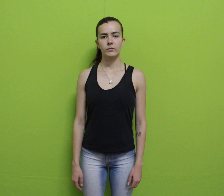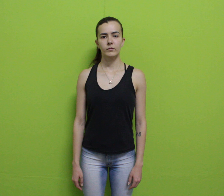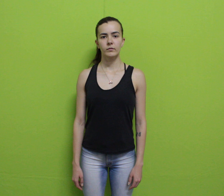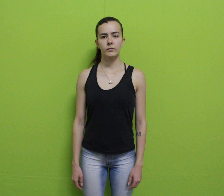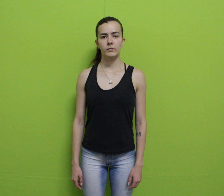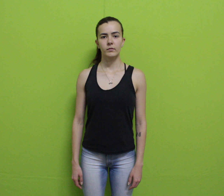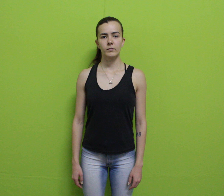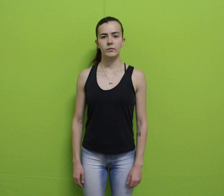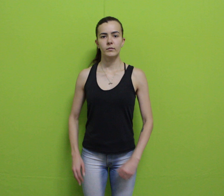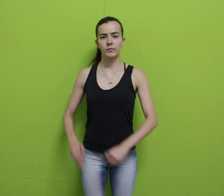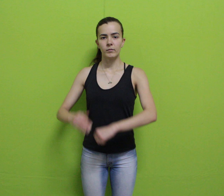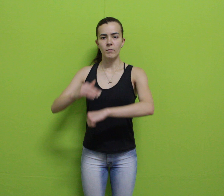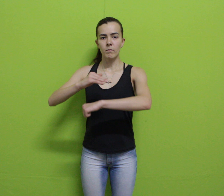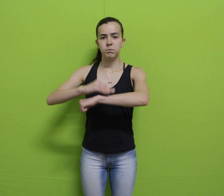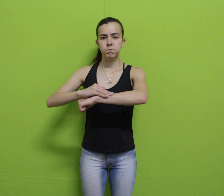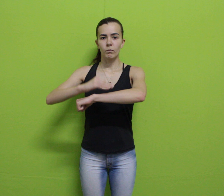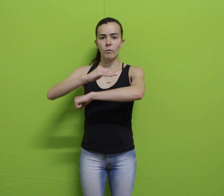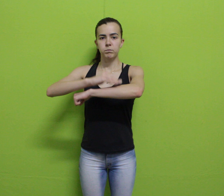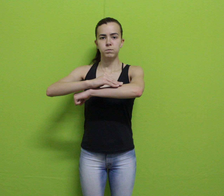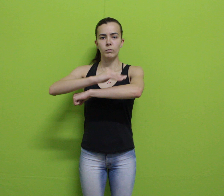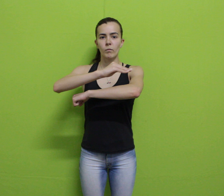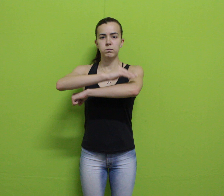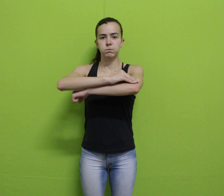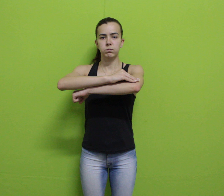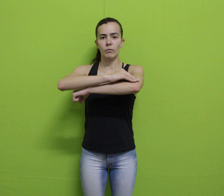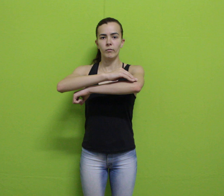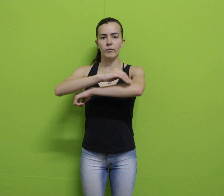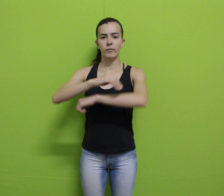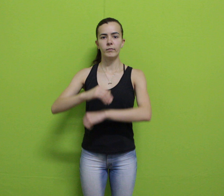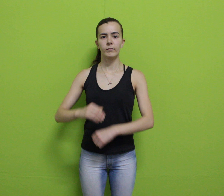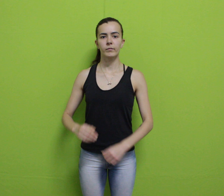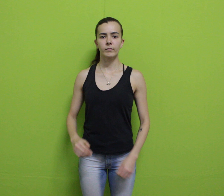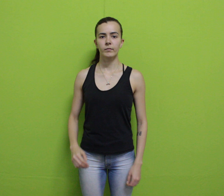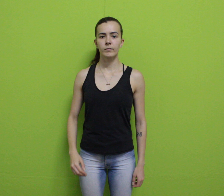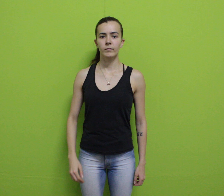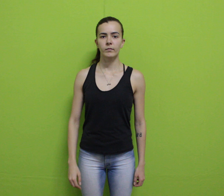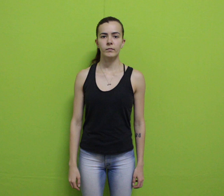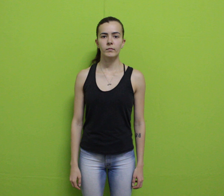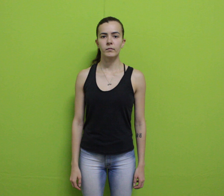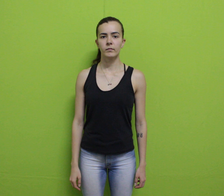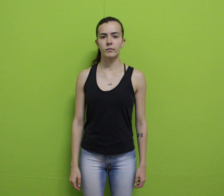sapo